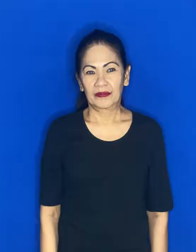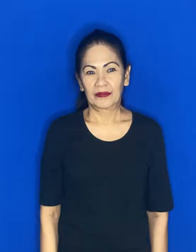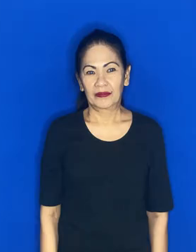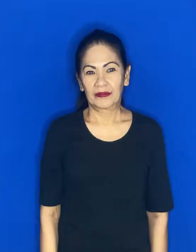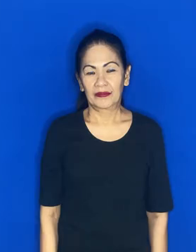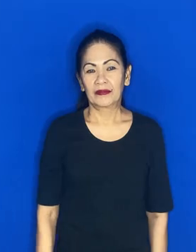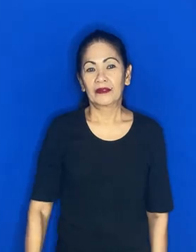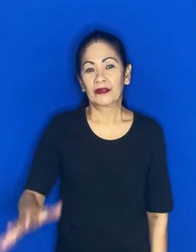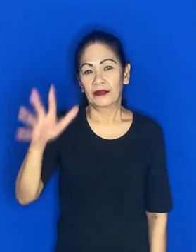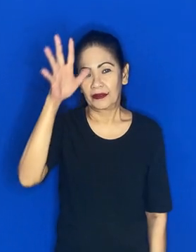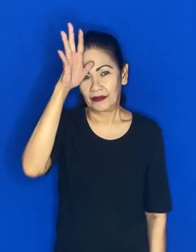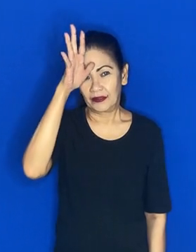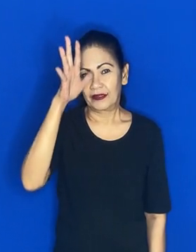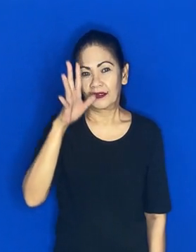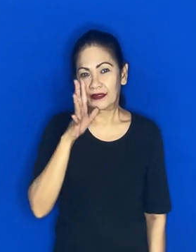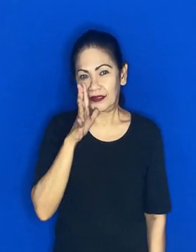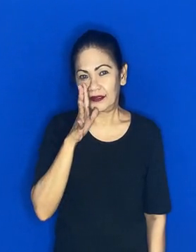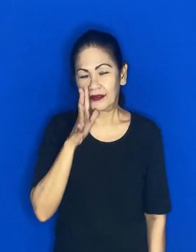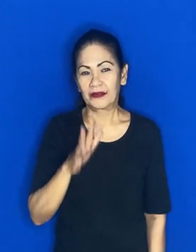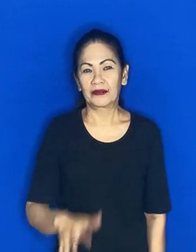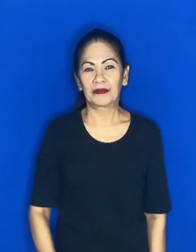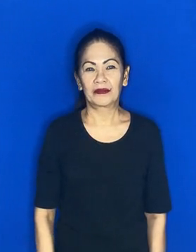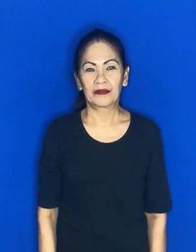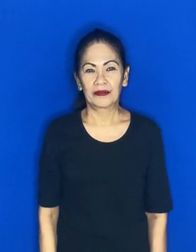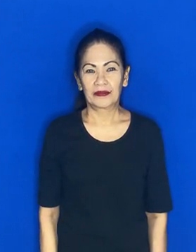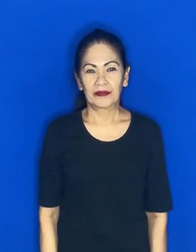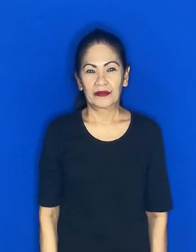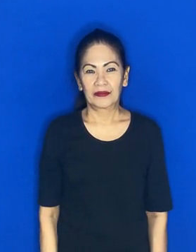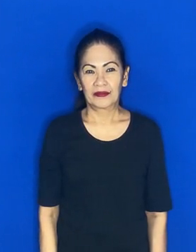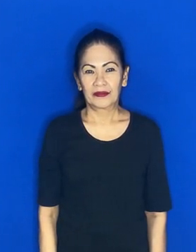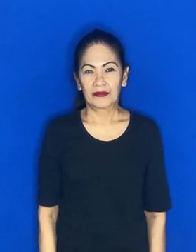parents